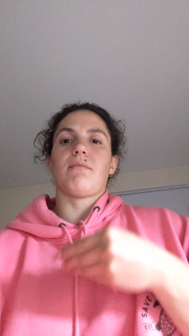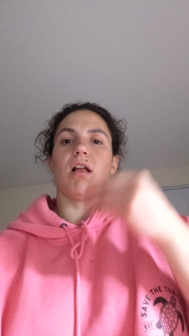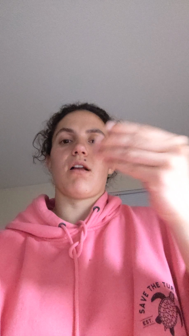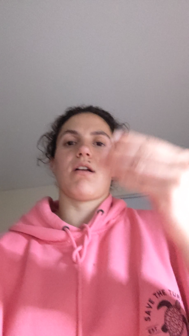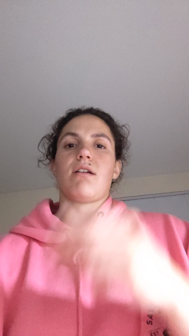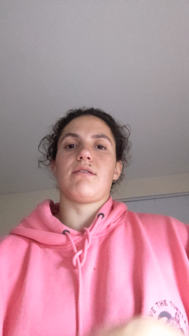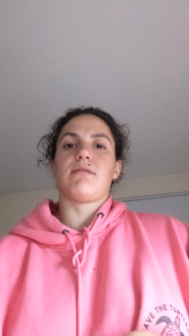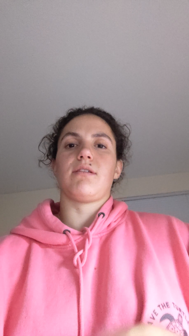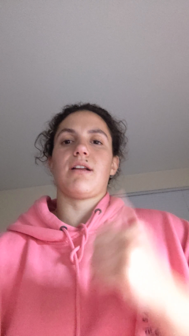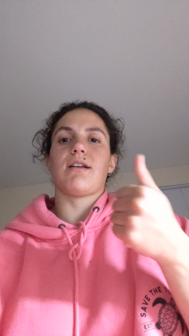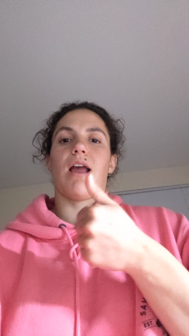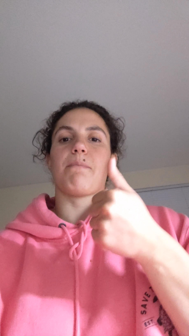game